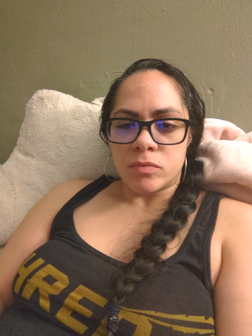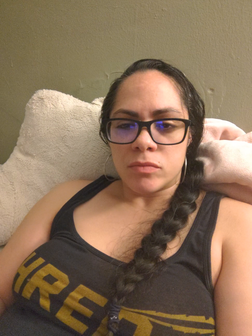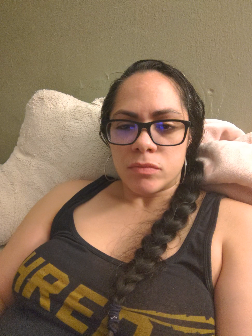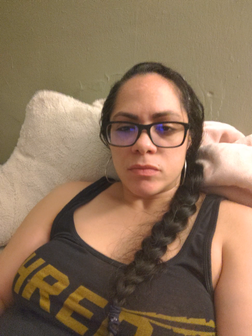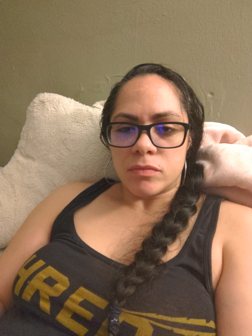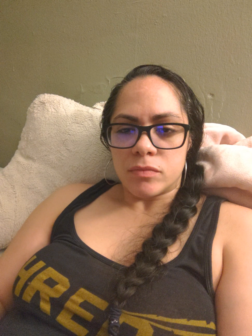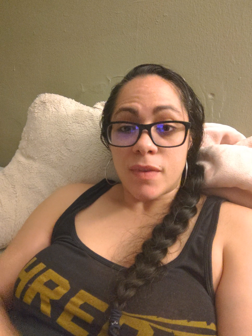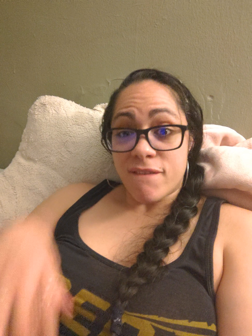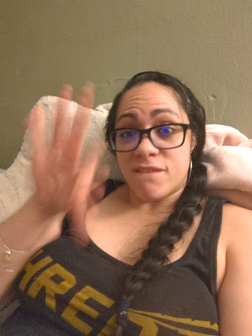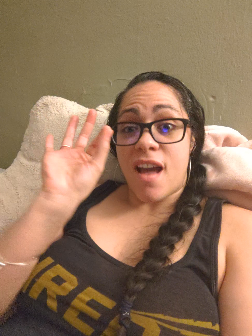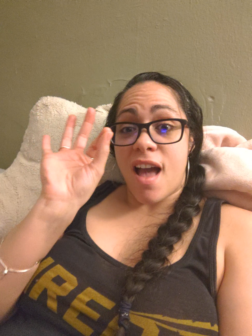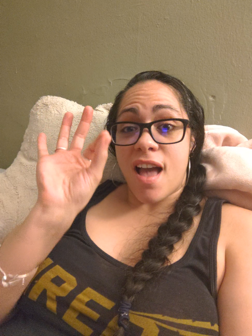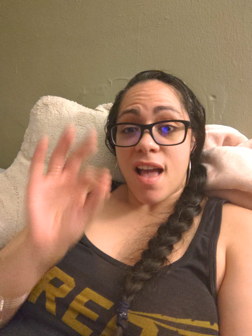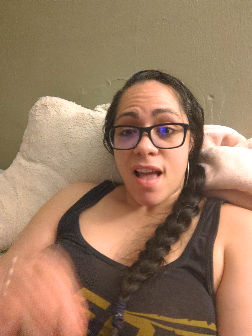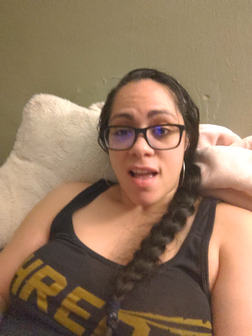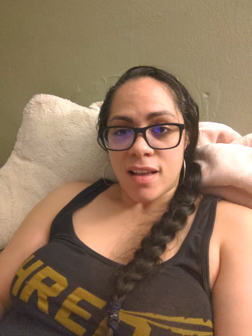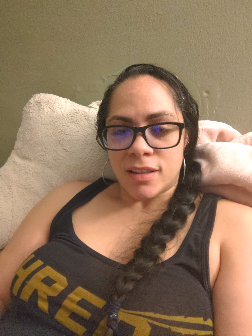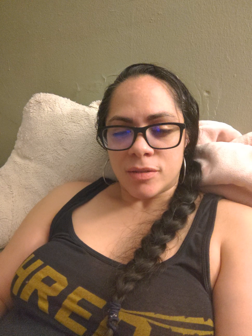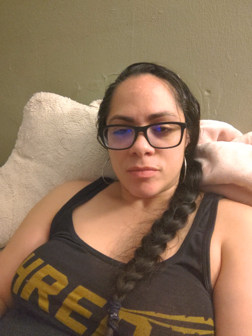find